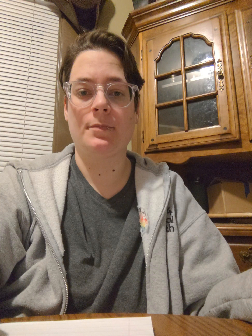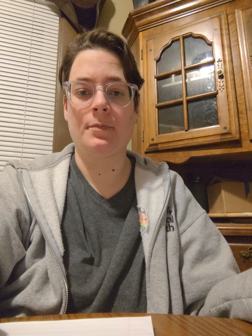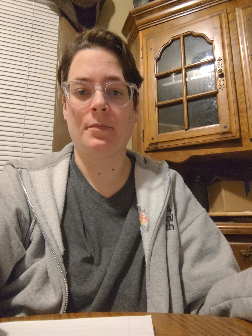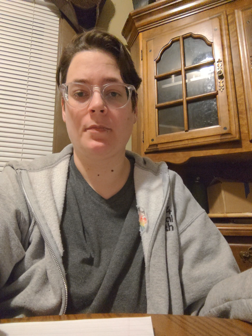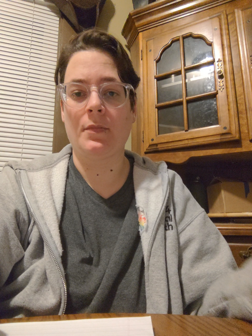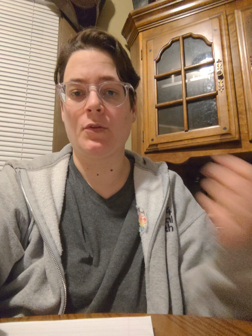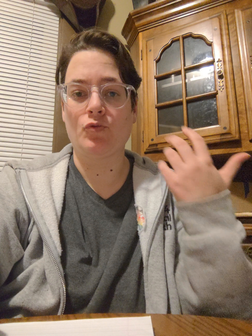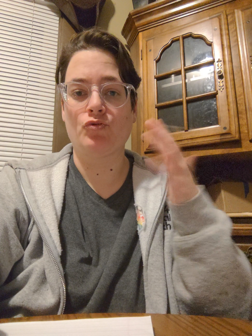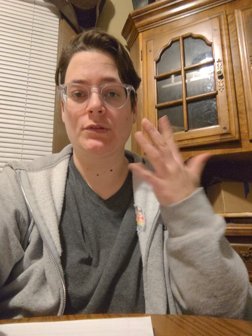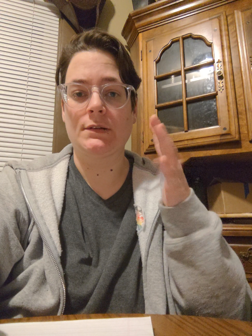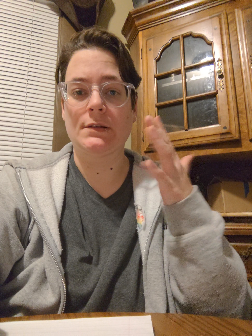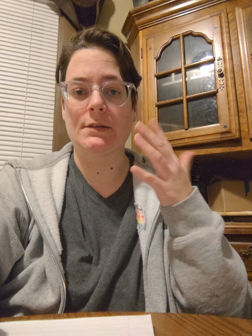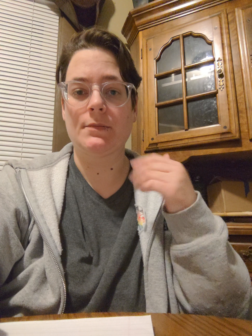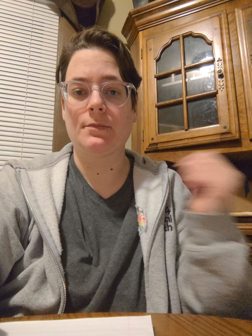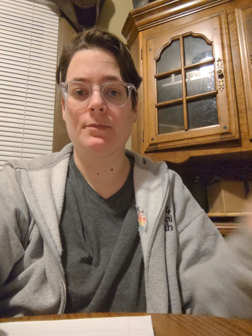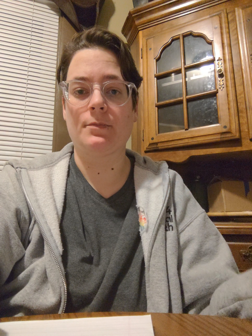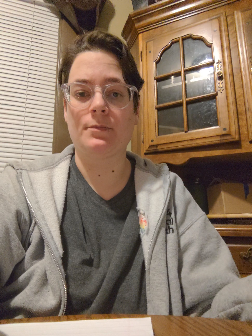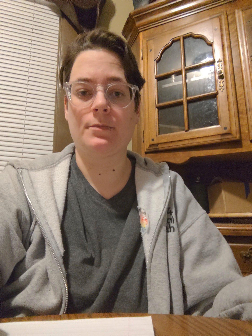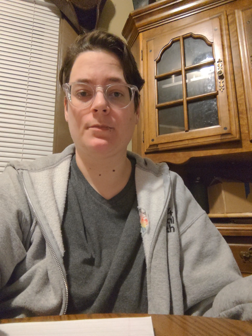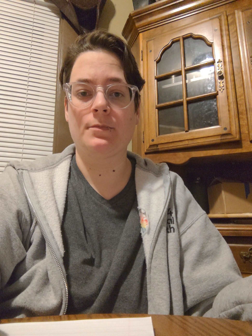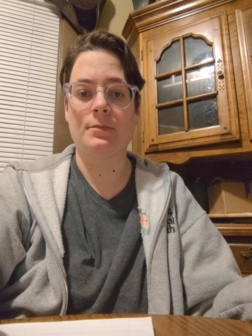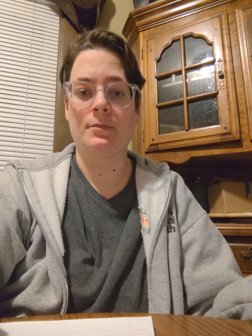tree